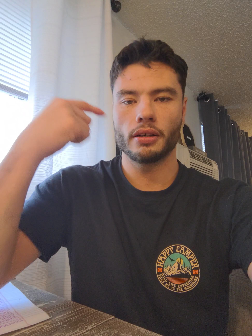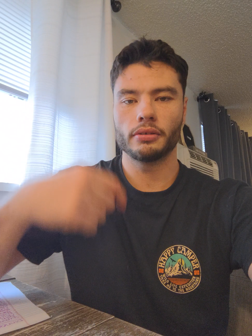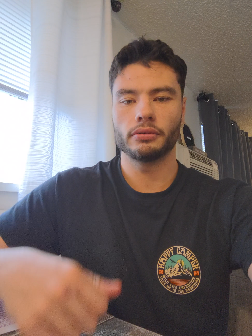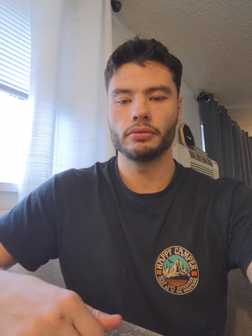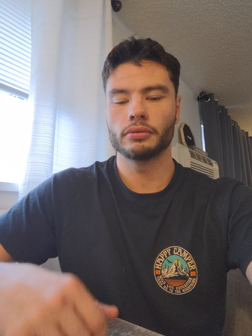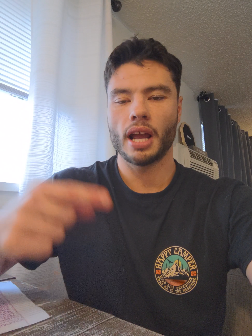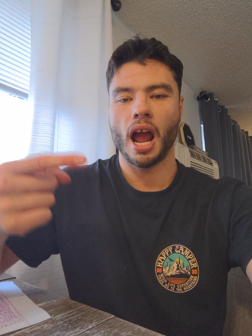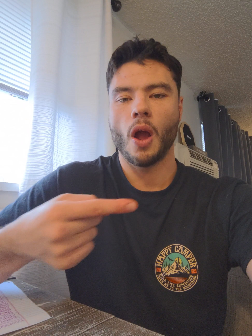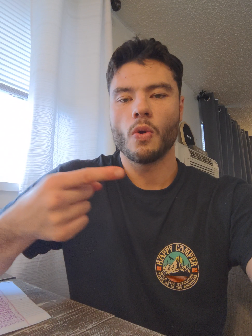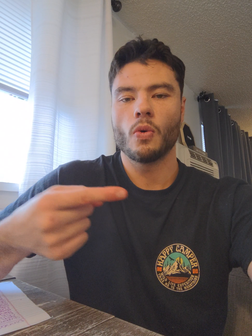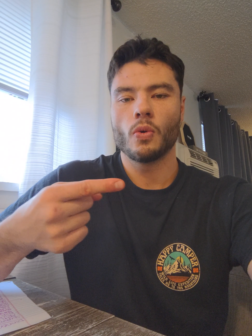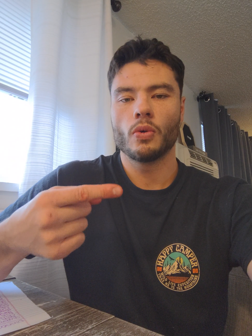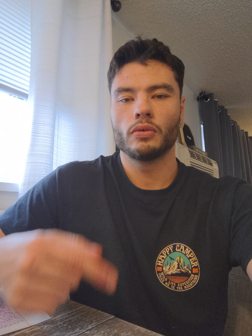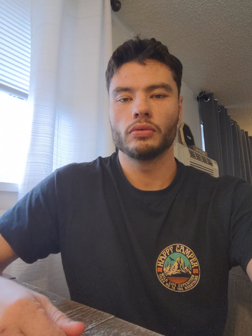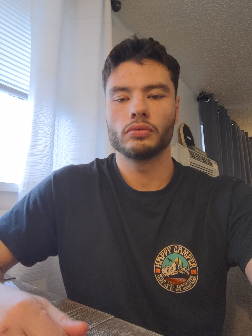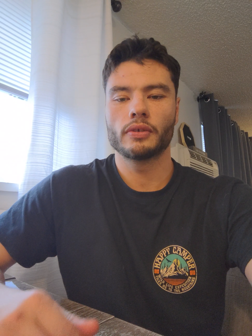owie